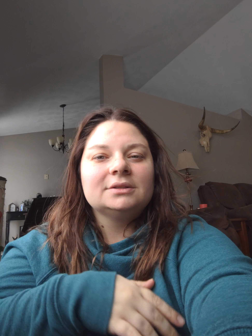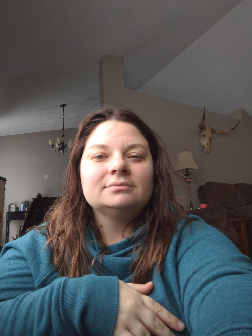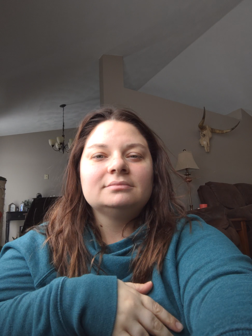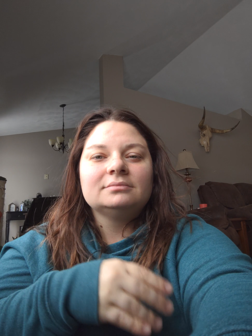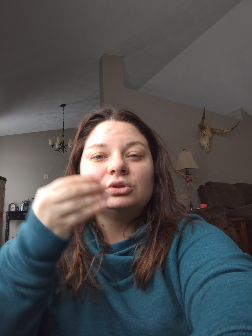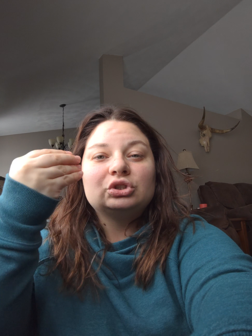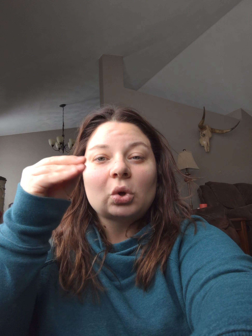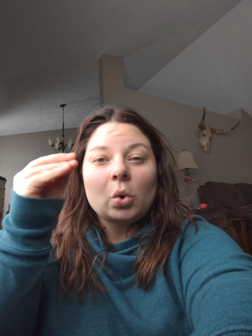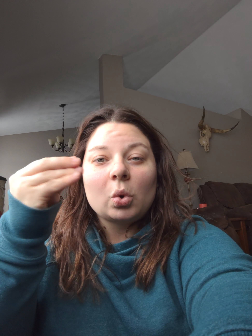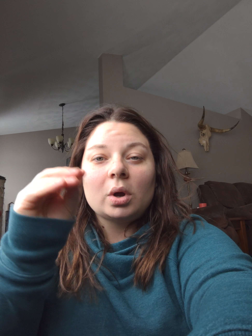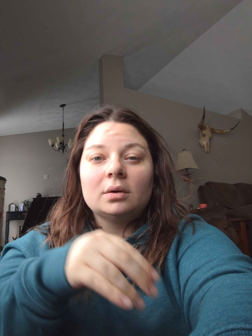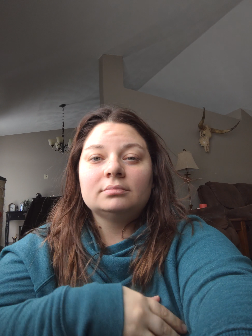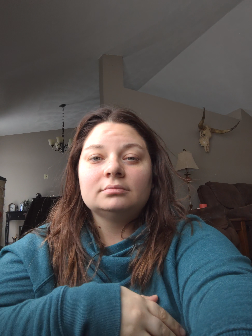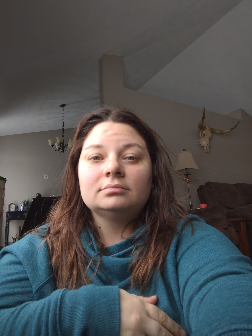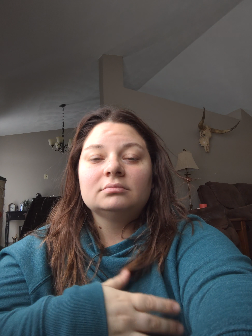store